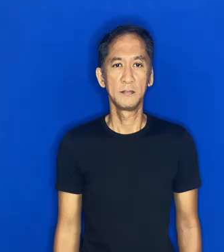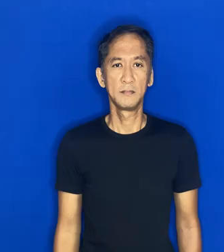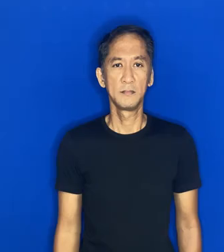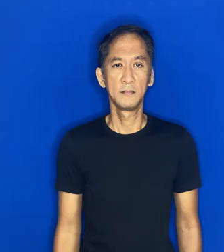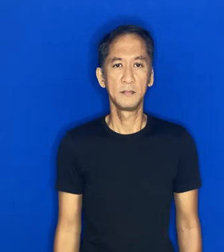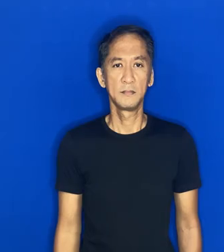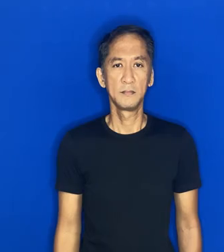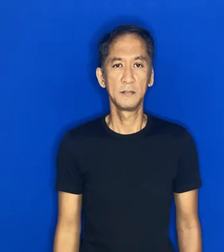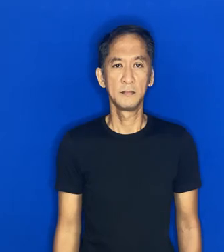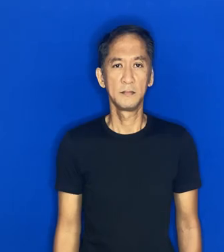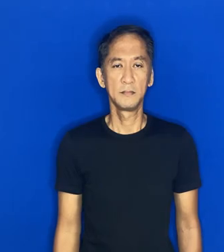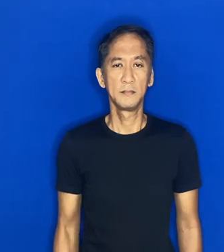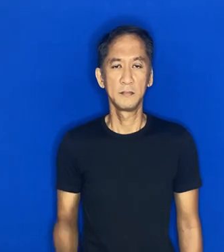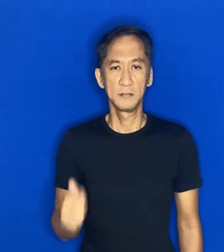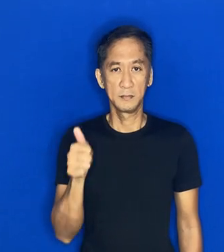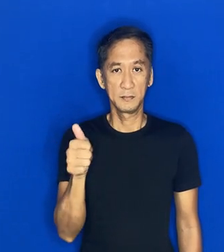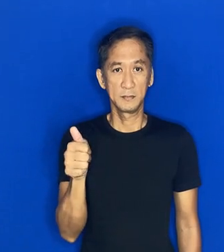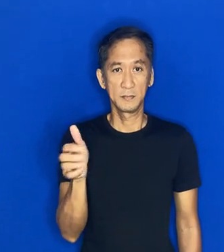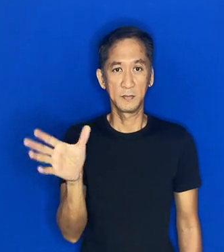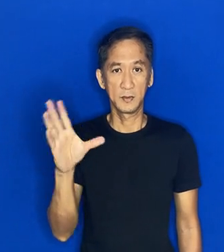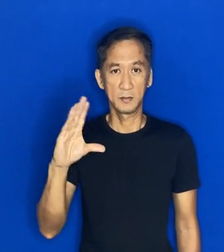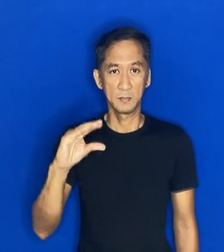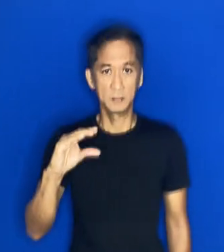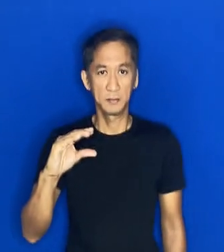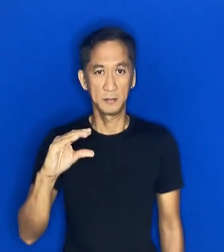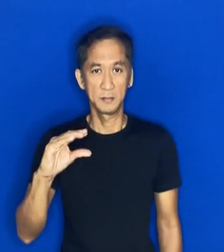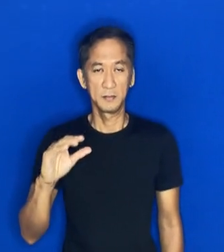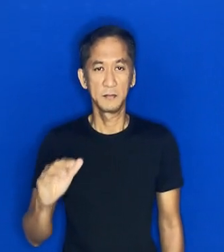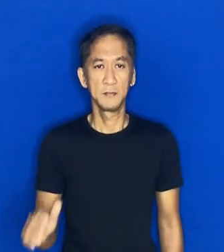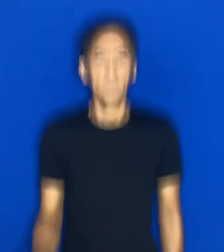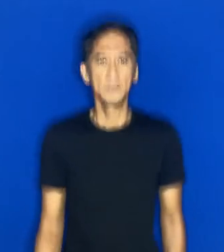good afternoon